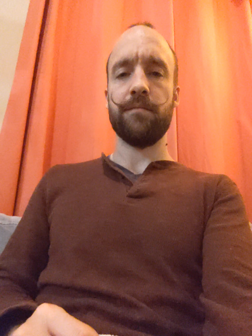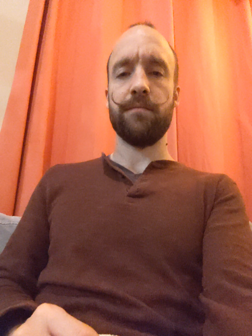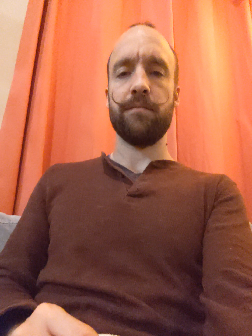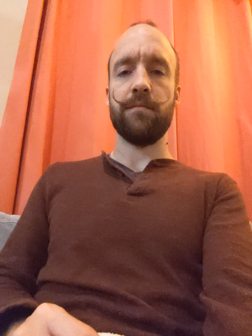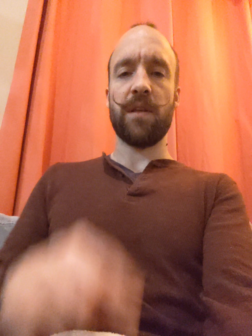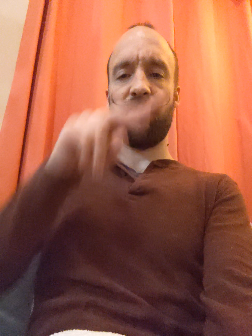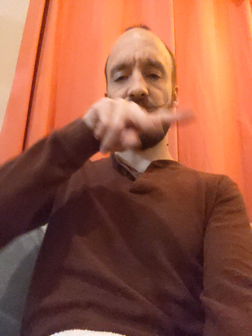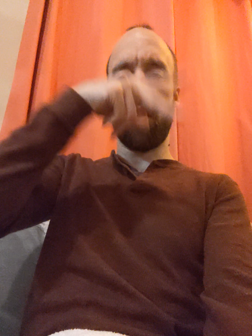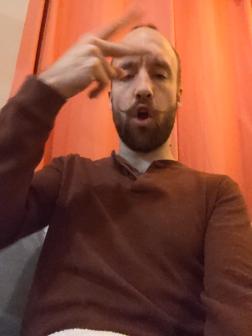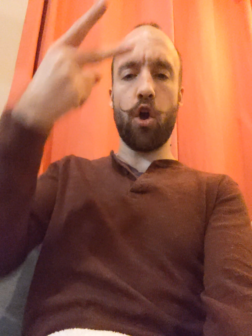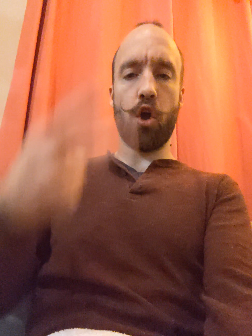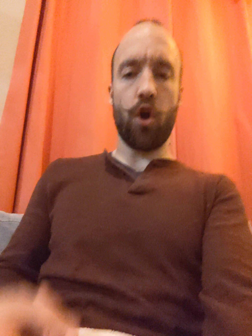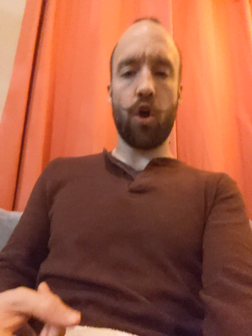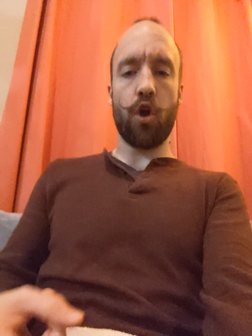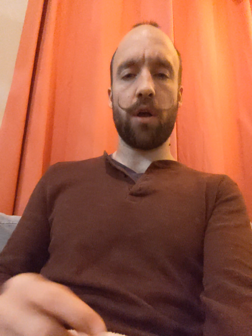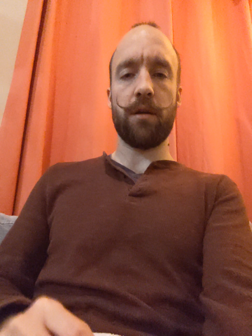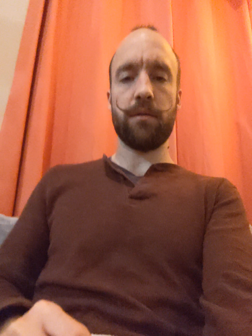fall